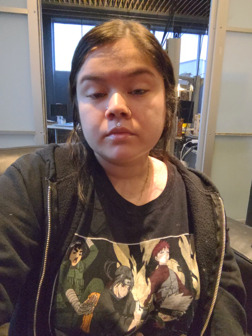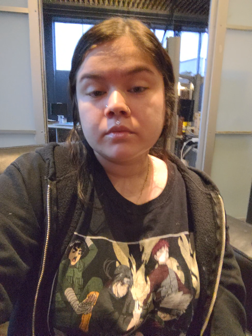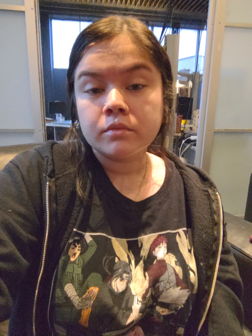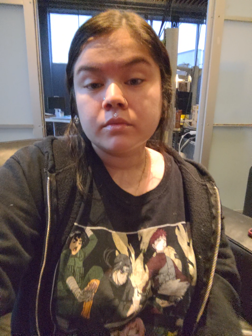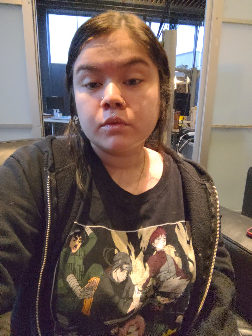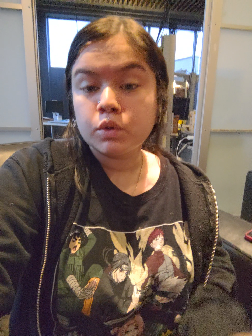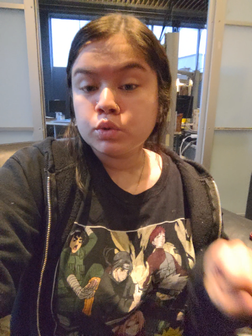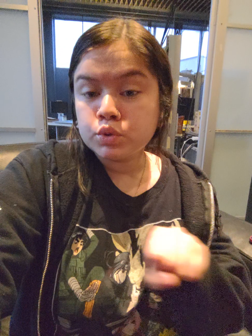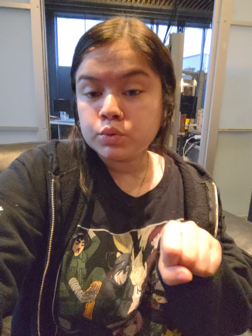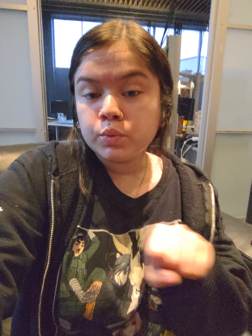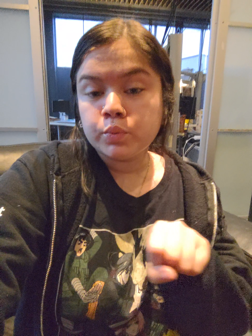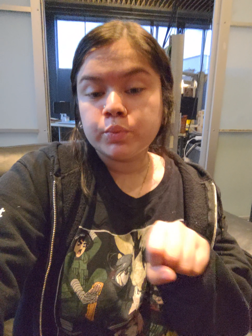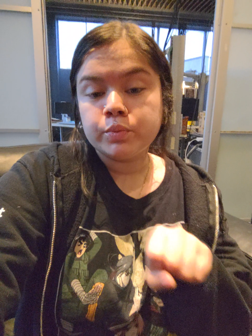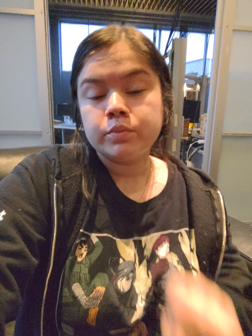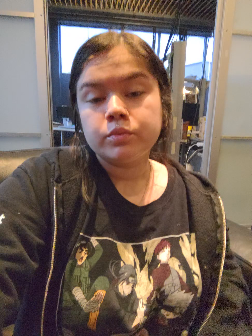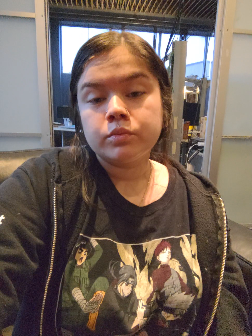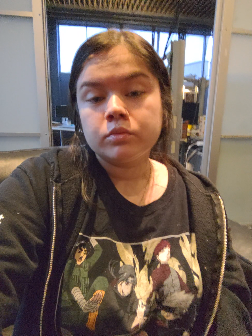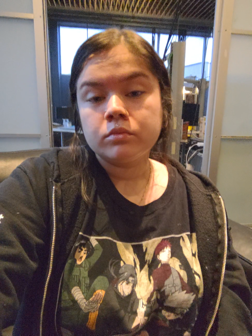shoe